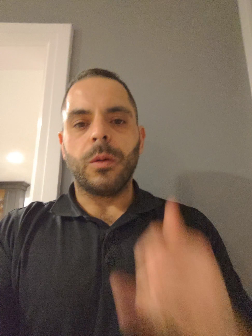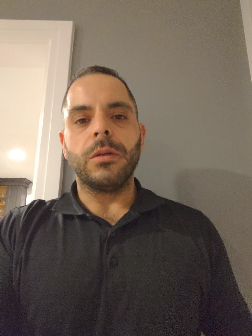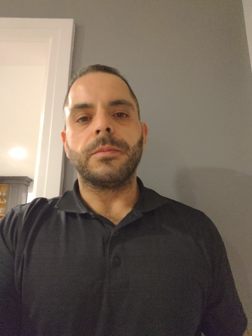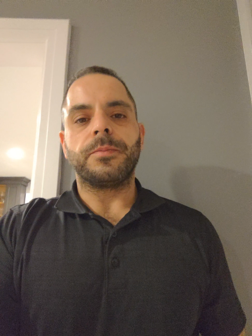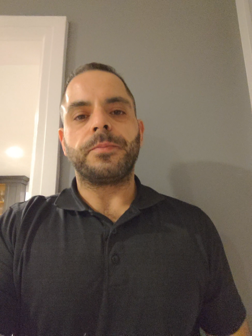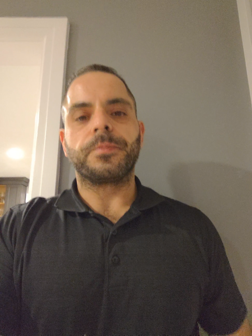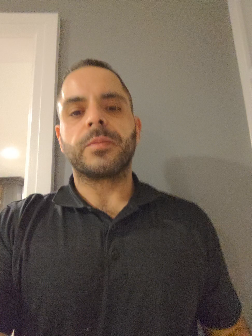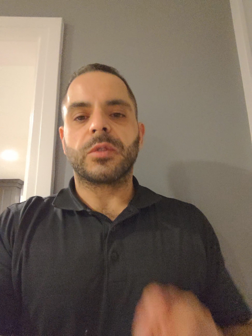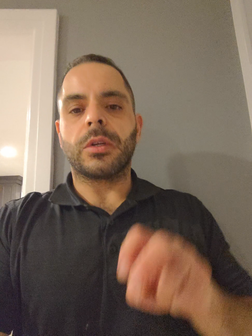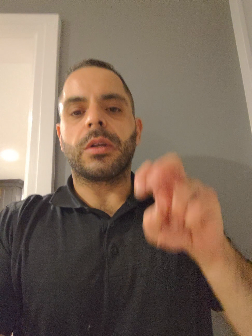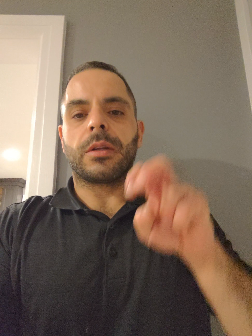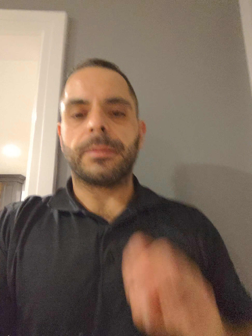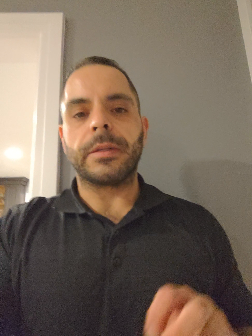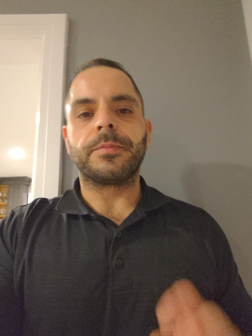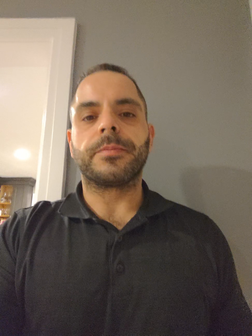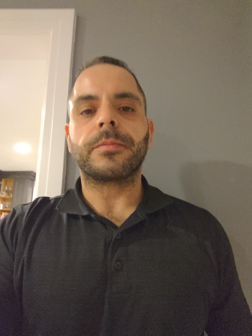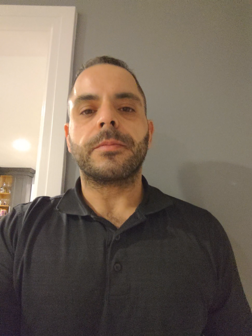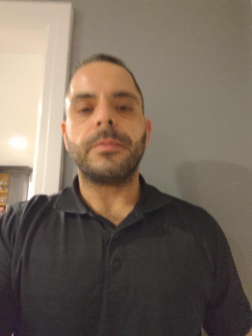jump